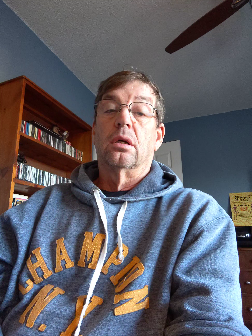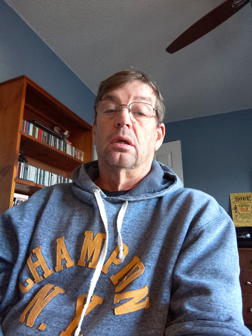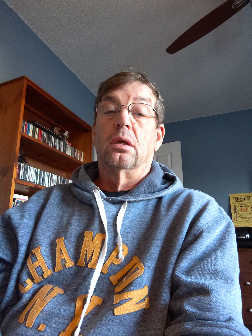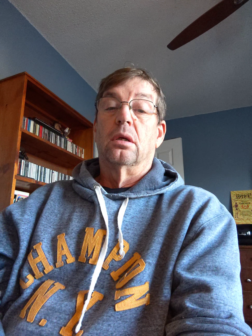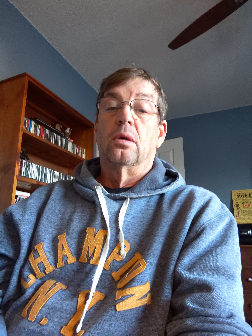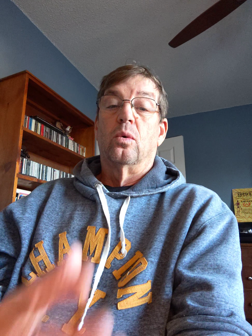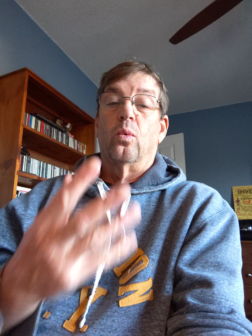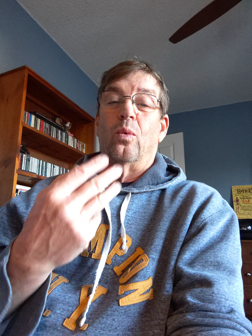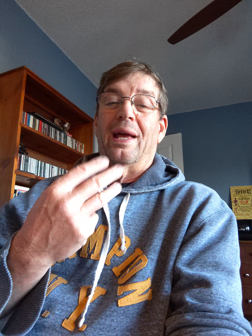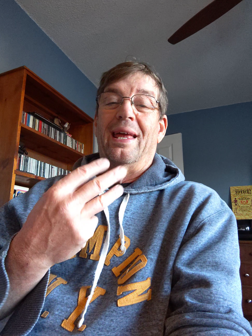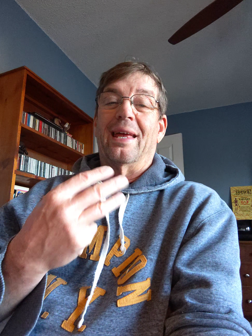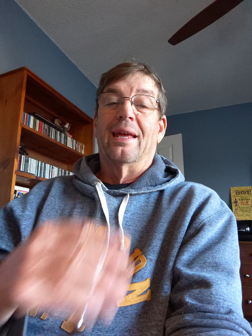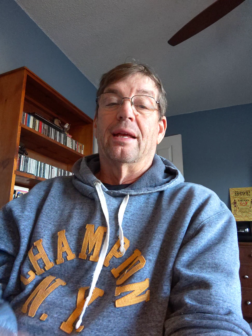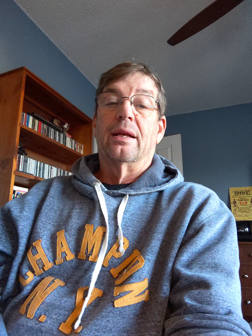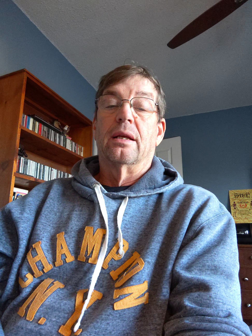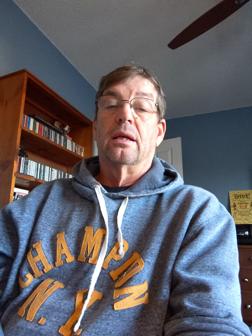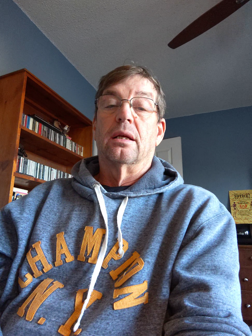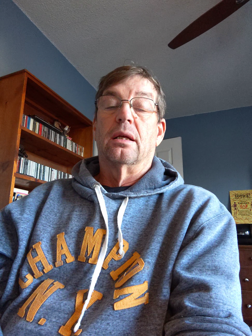wait